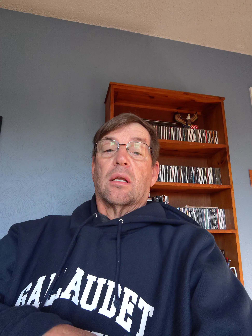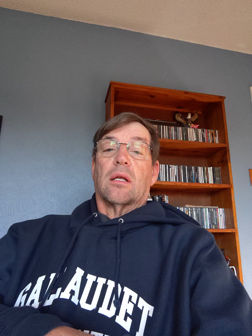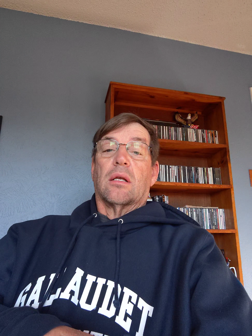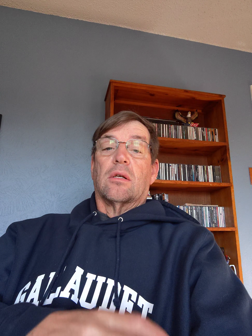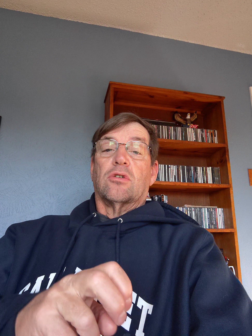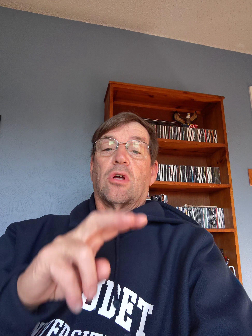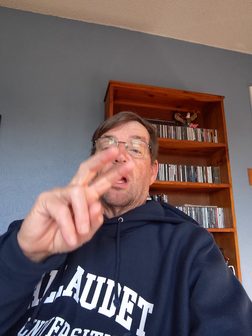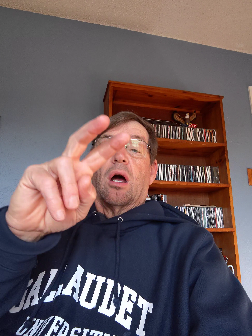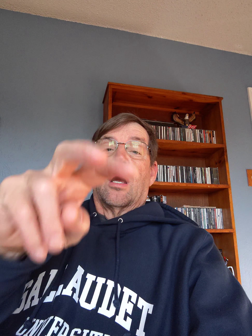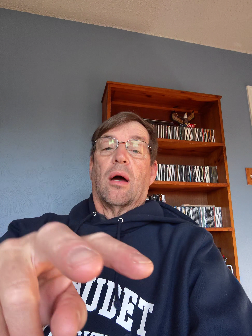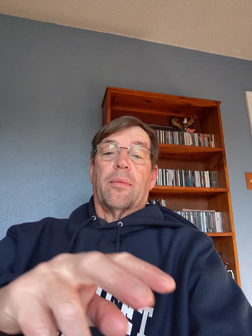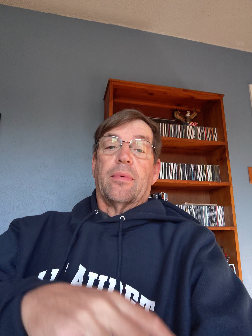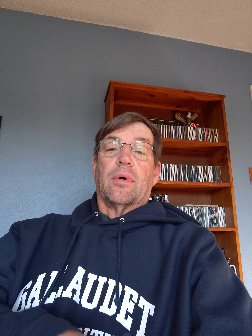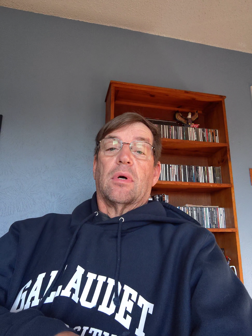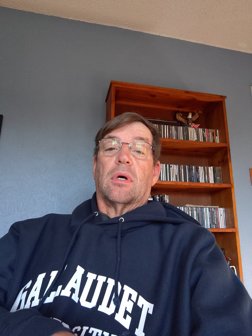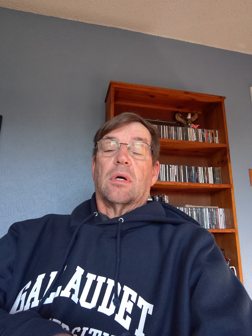jump